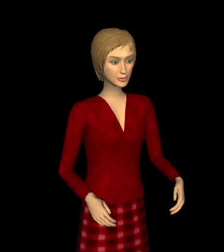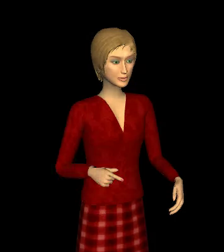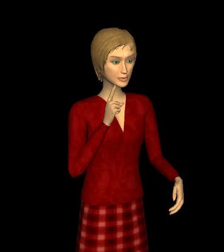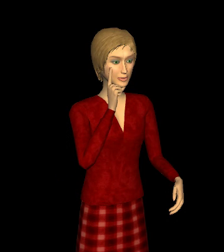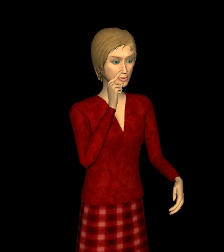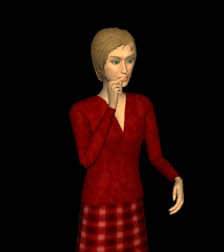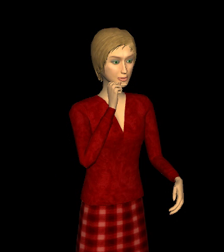أب